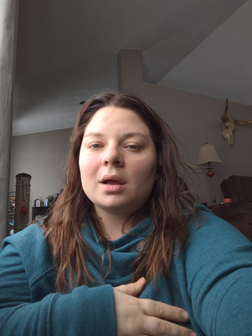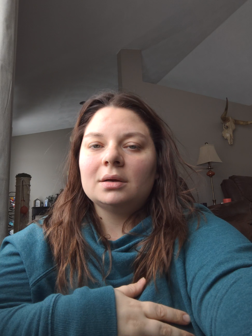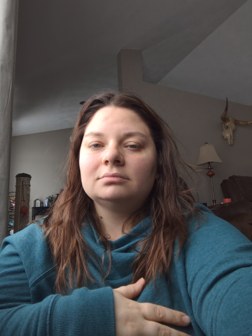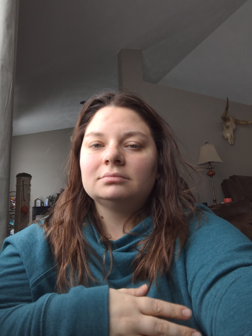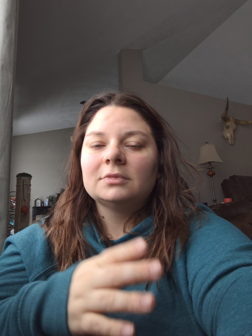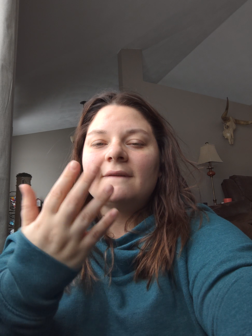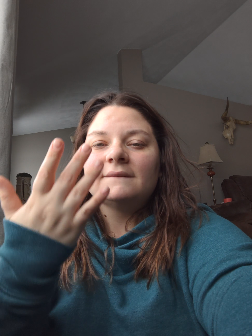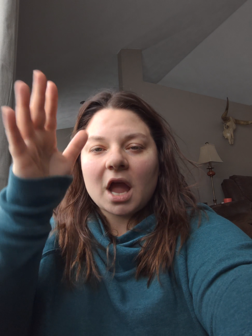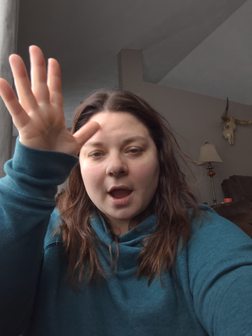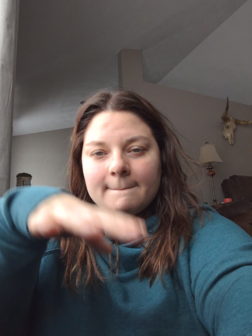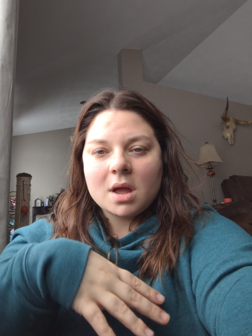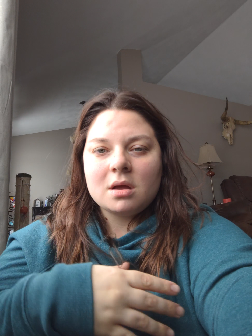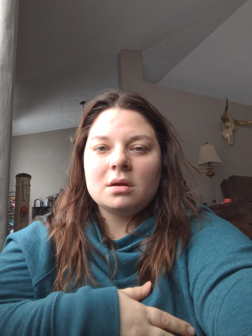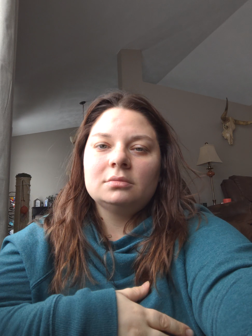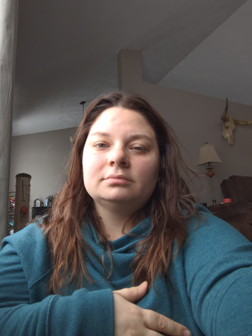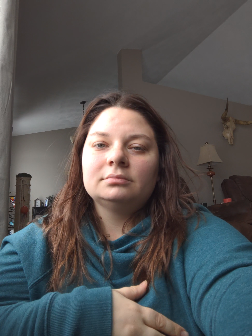fireman